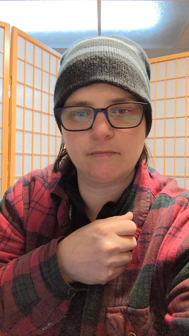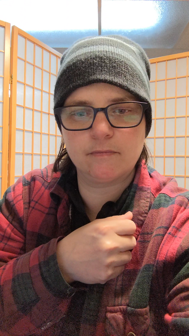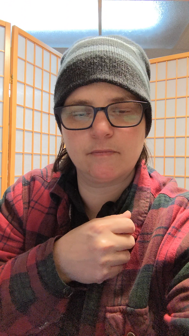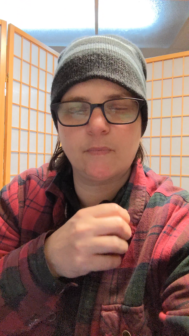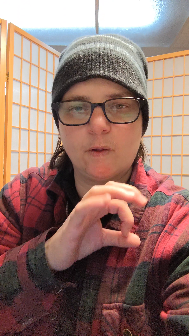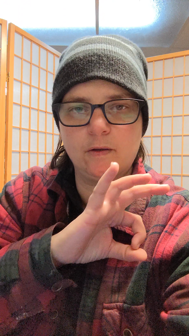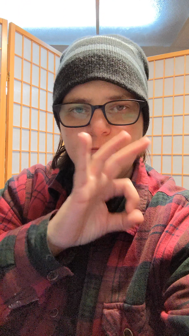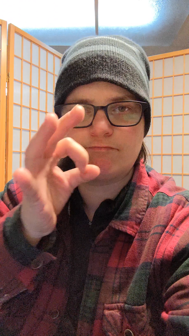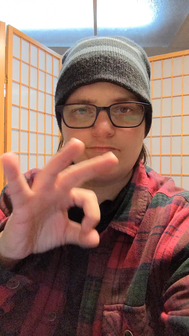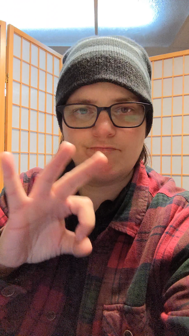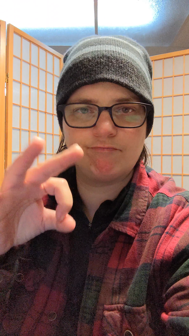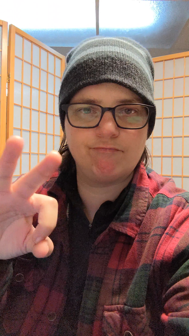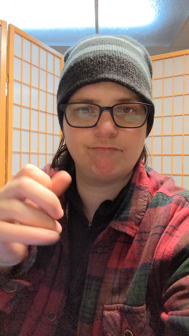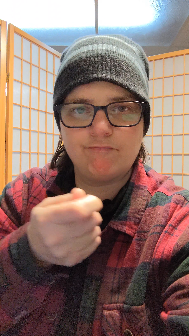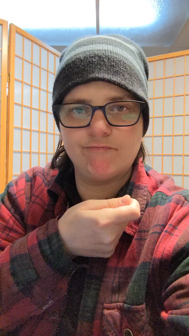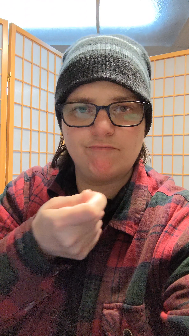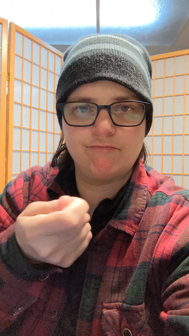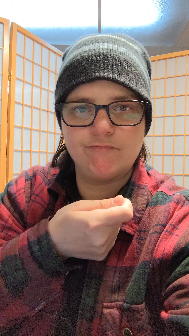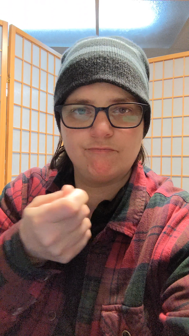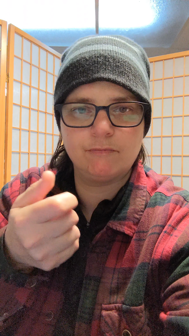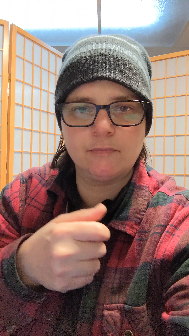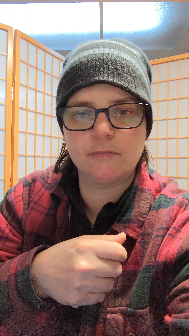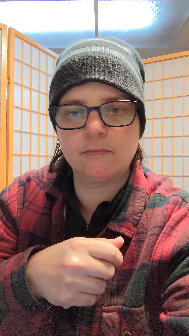hose